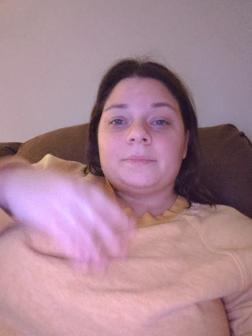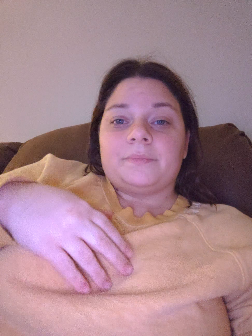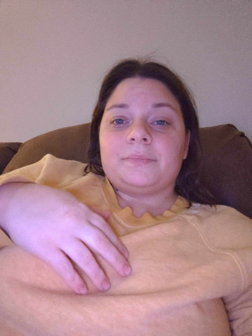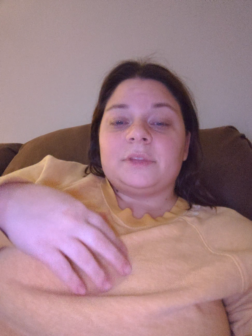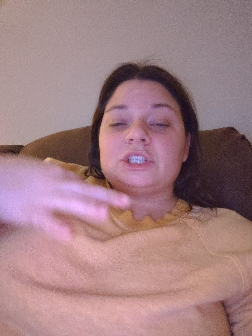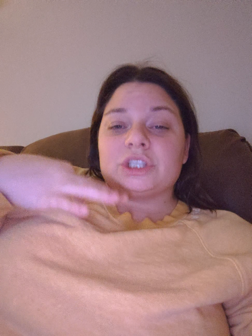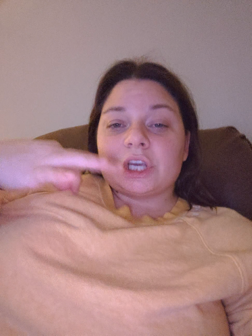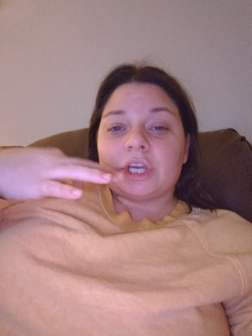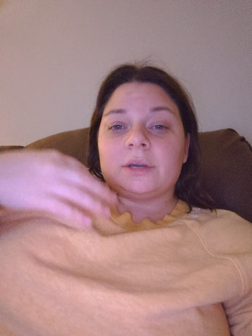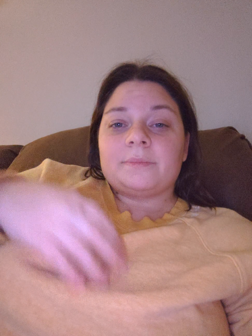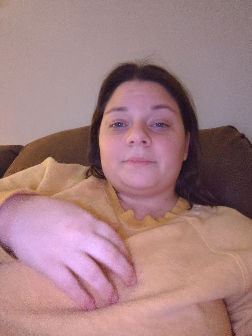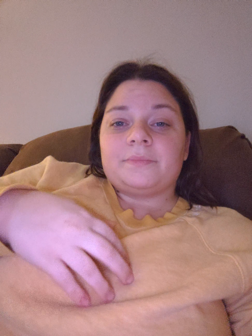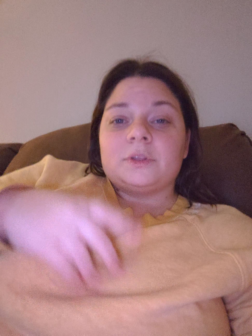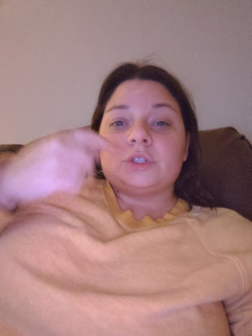shirt